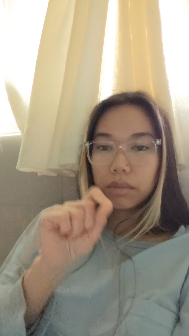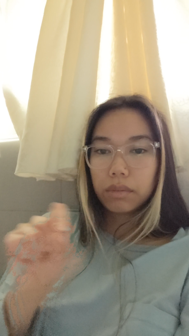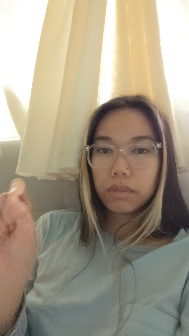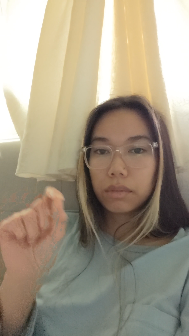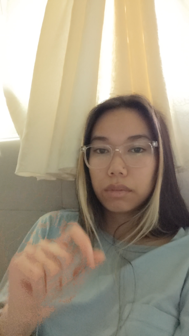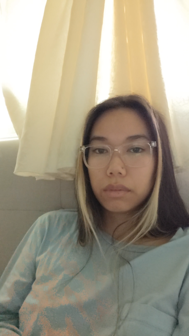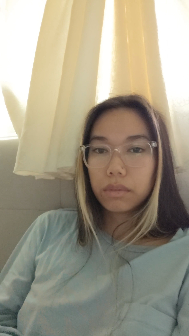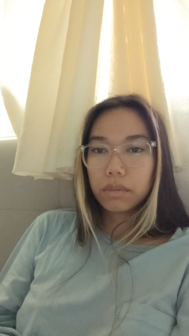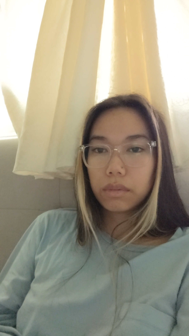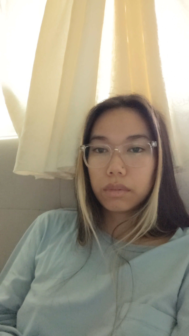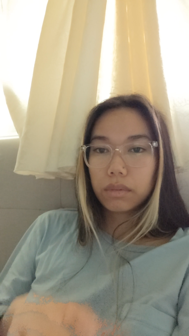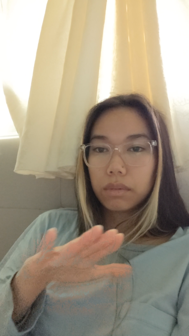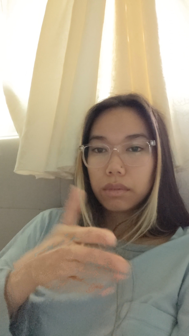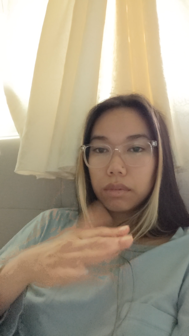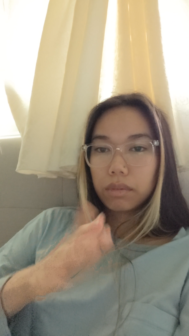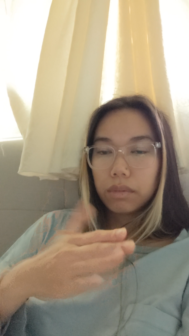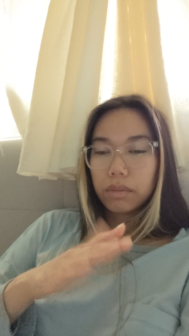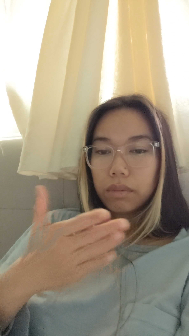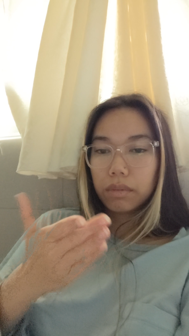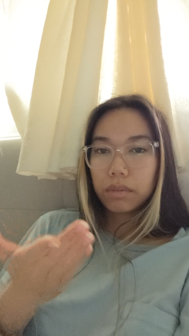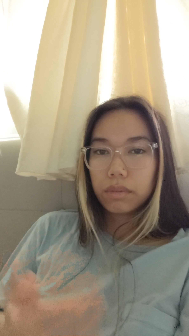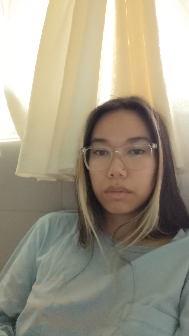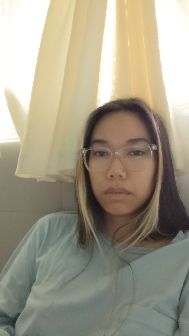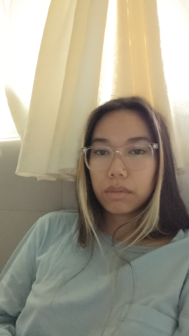cook